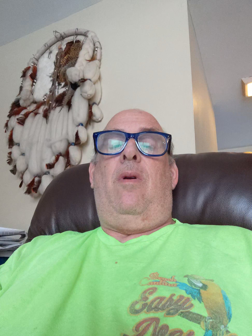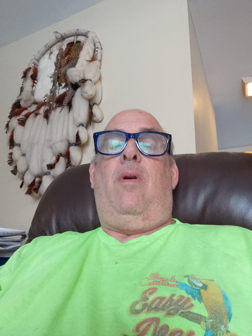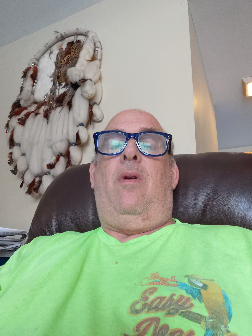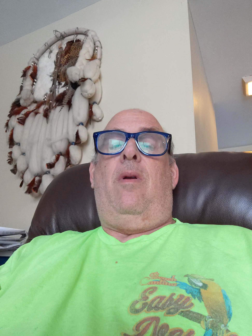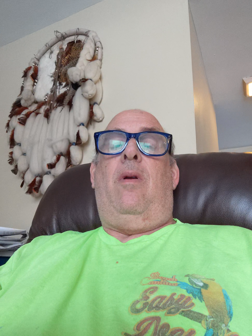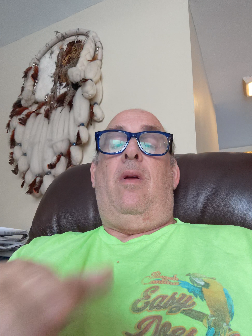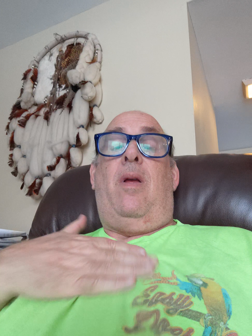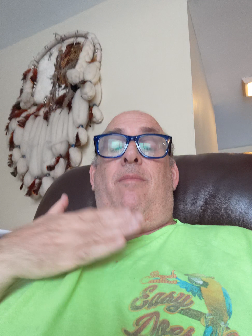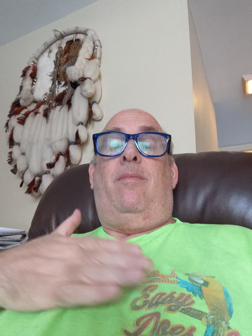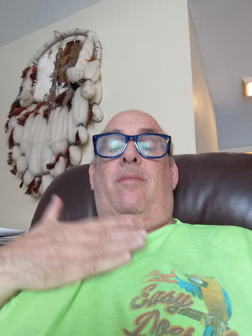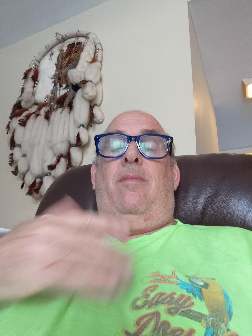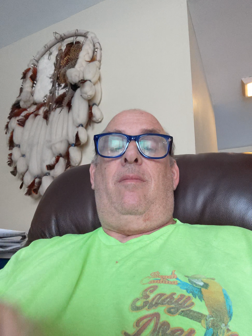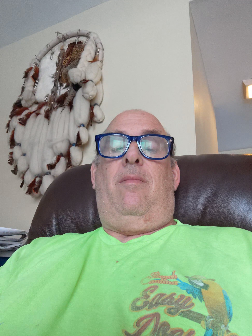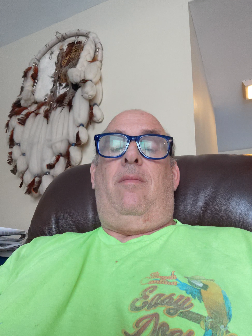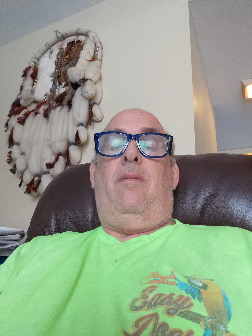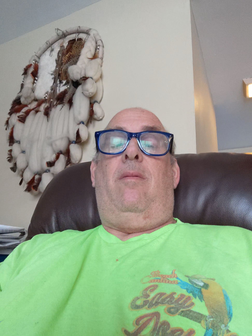happy